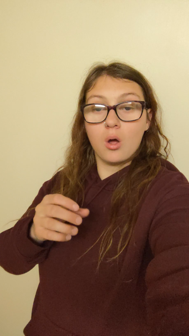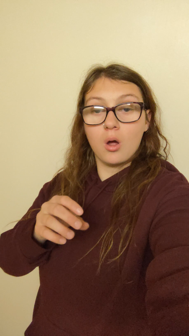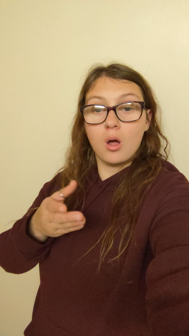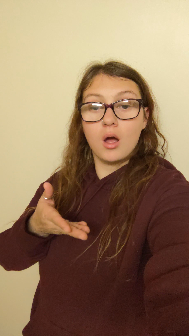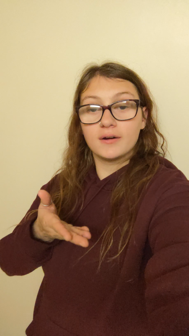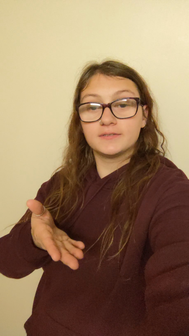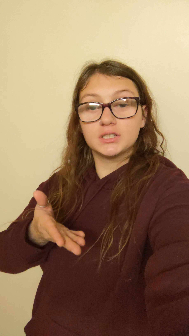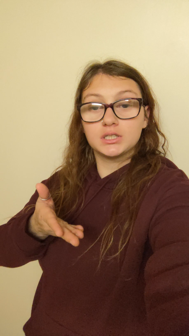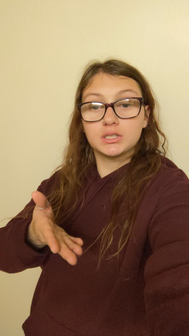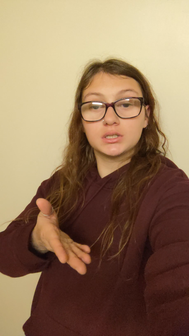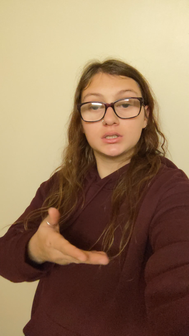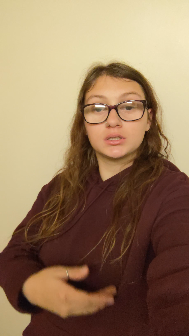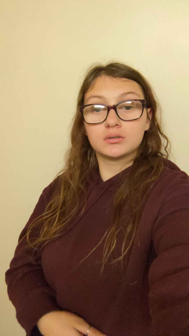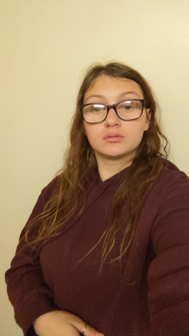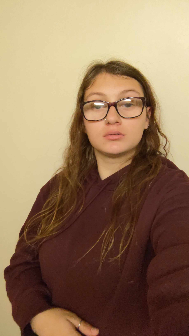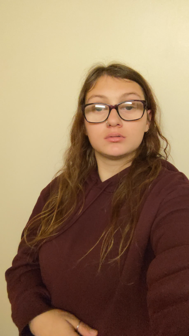oven